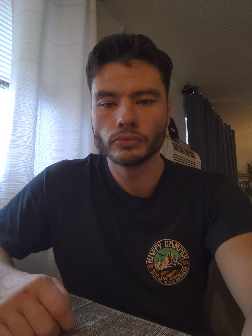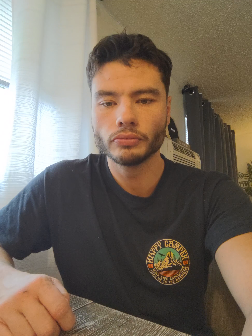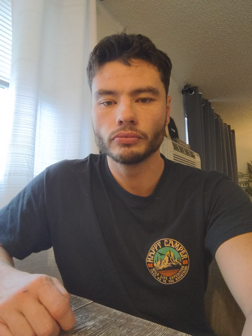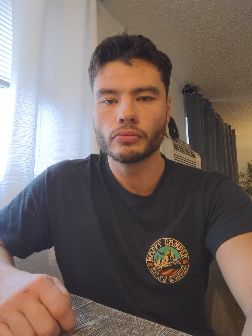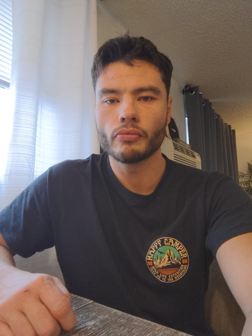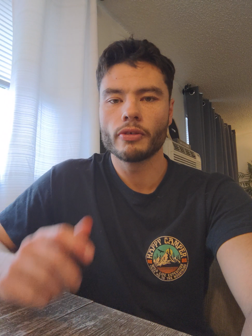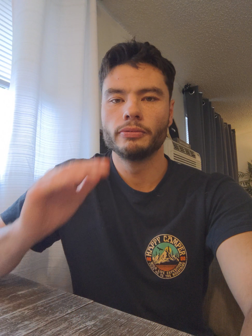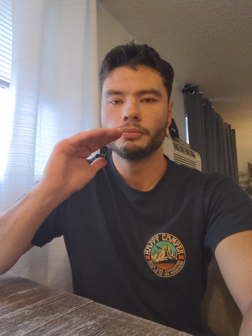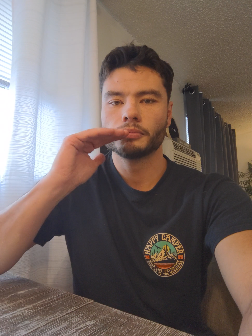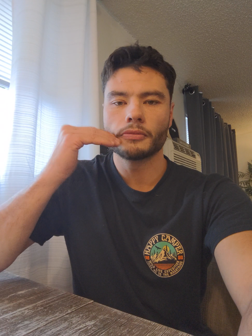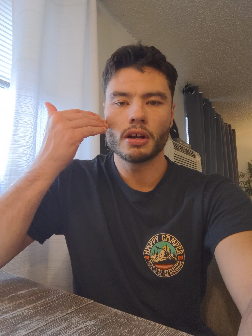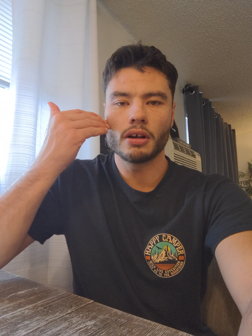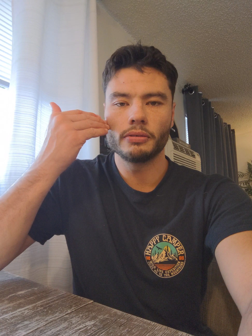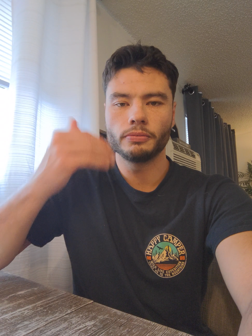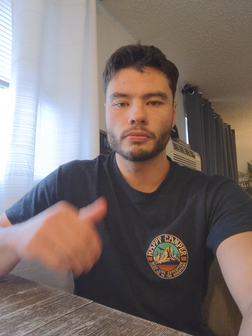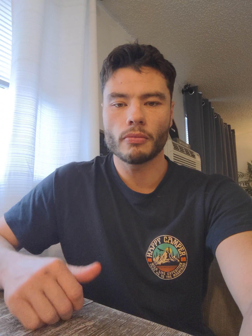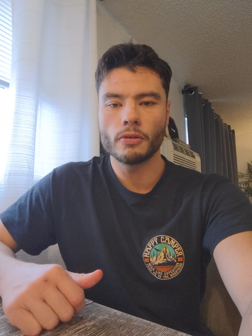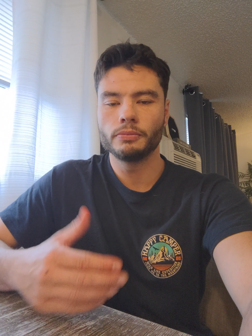smile